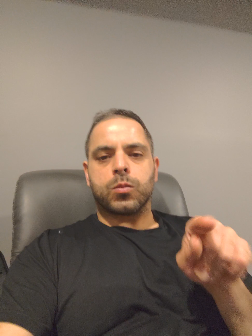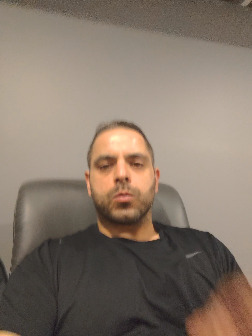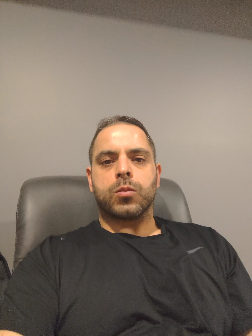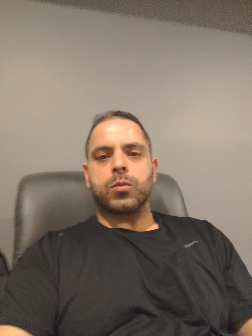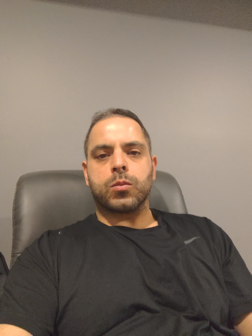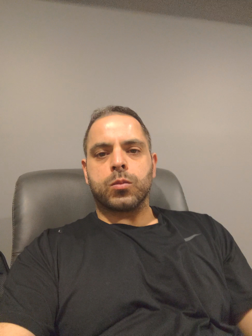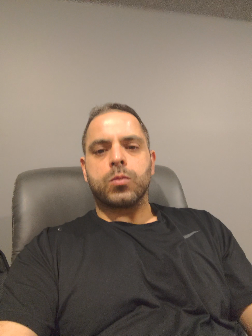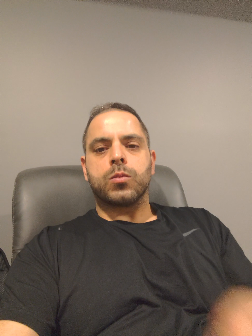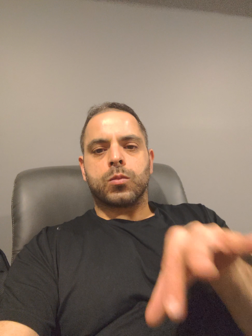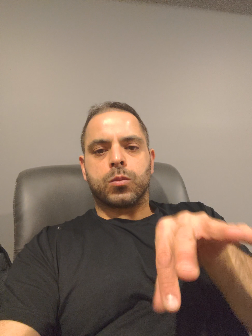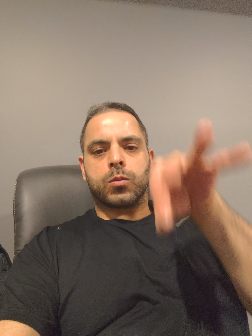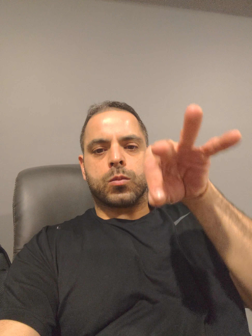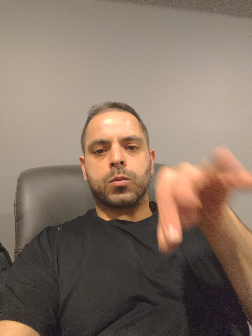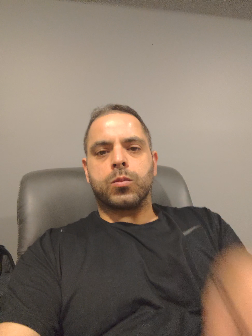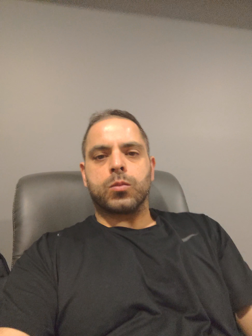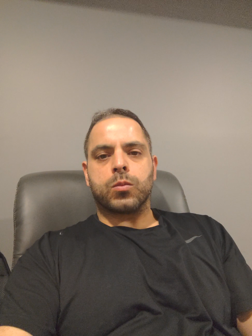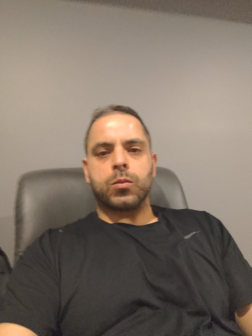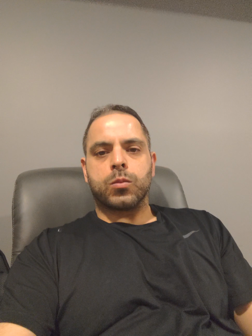find